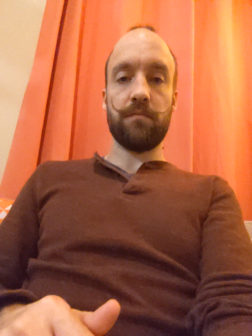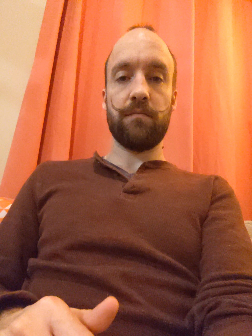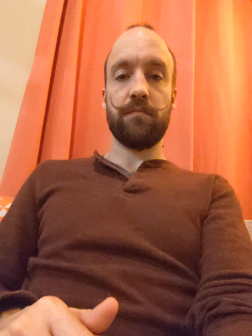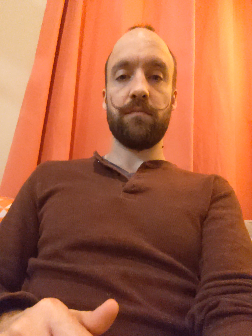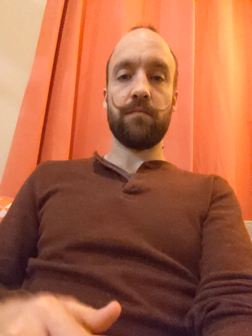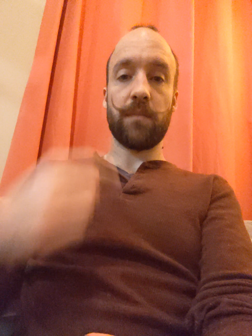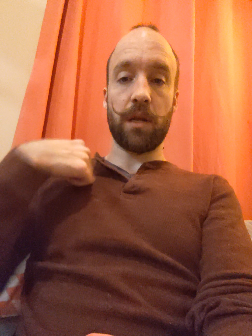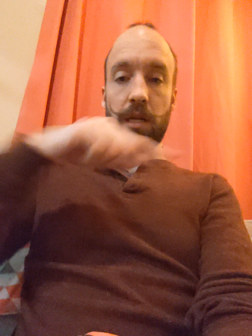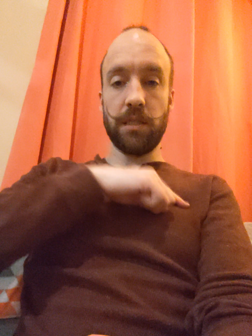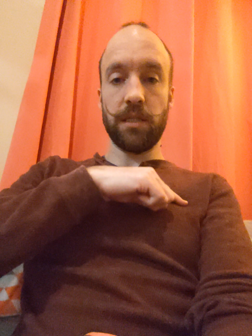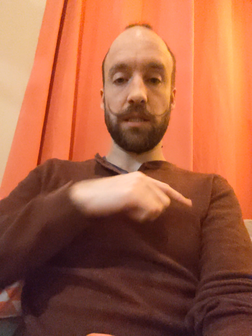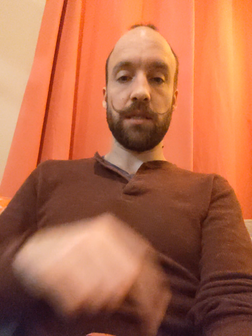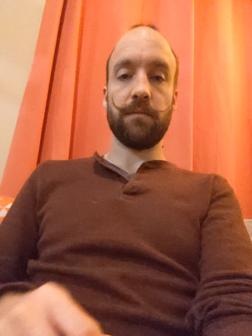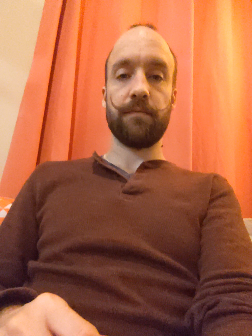we